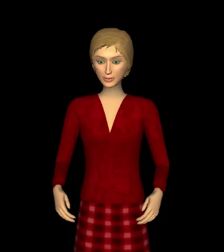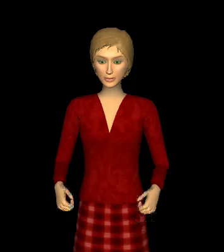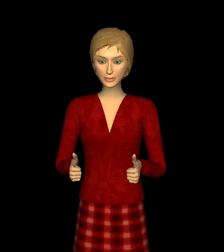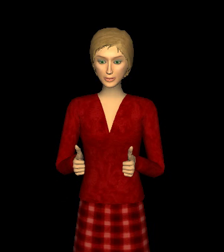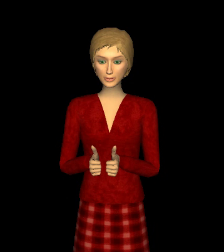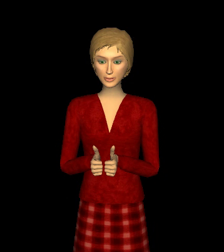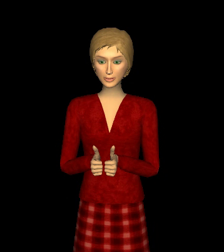مع